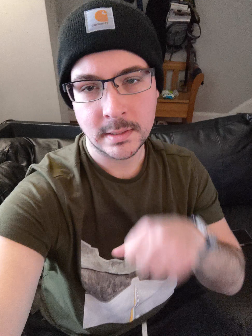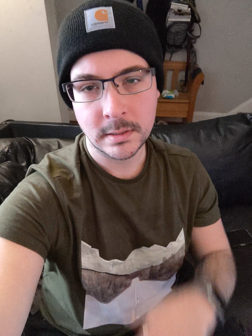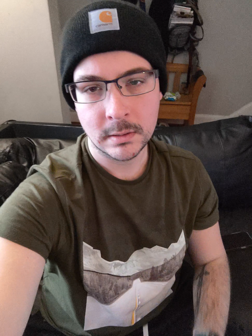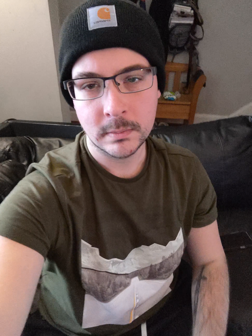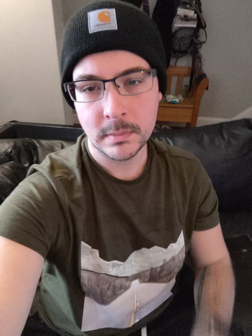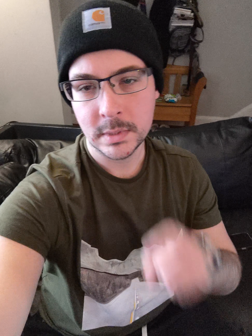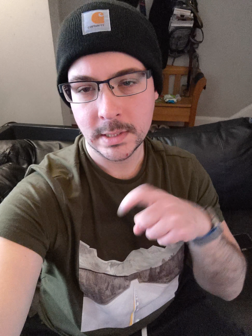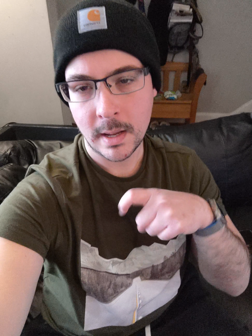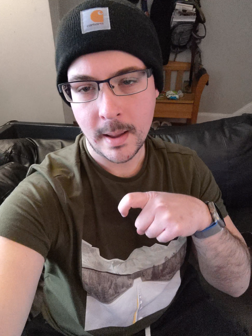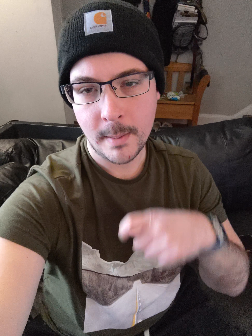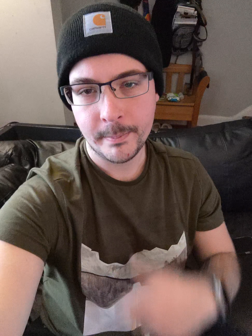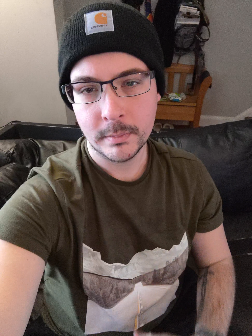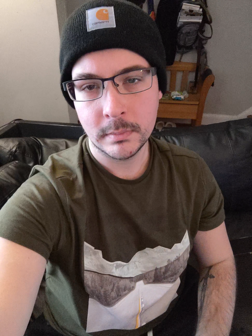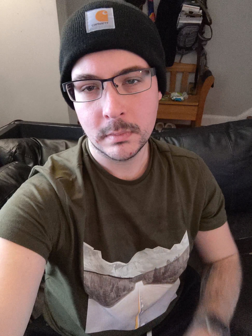time